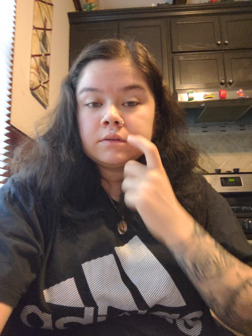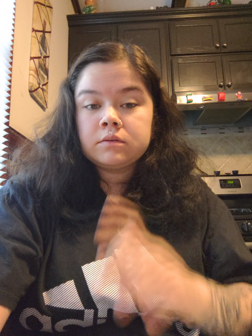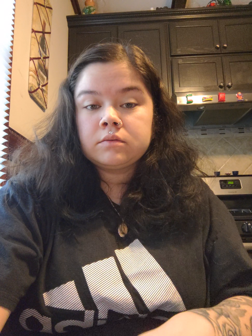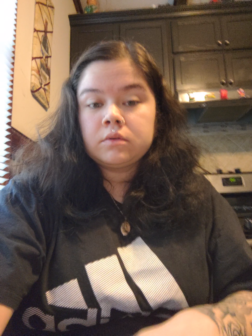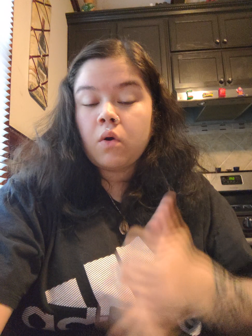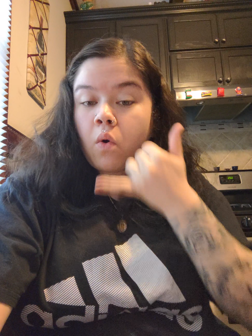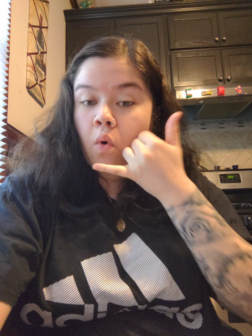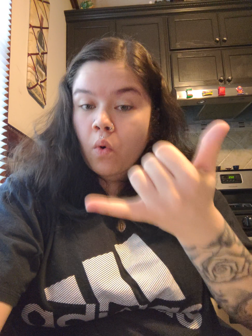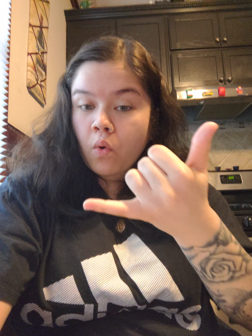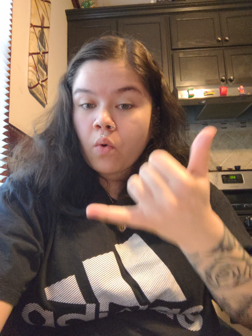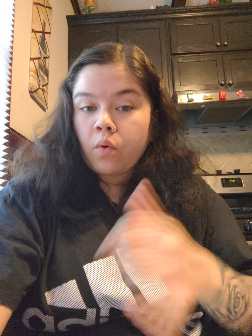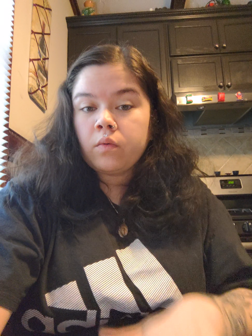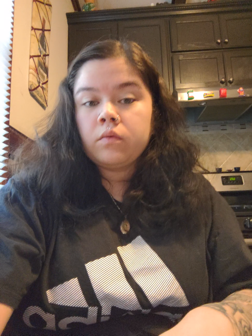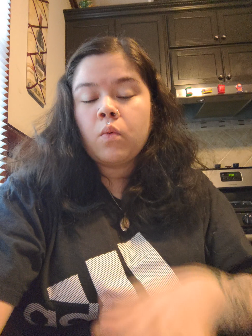call on the phone